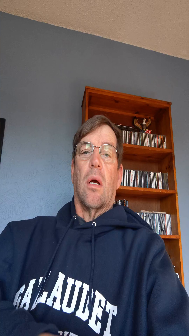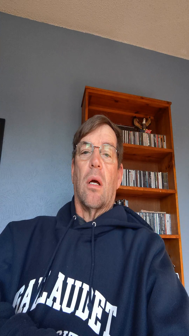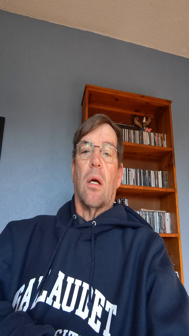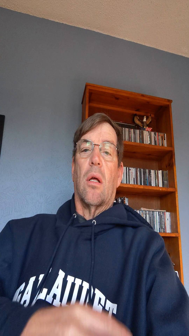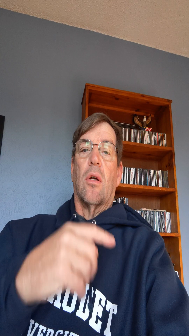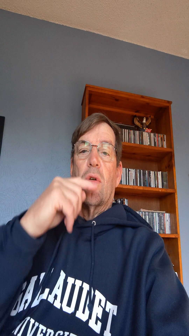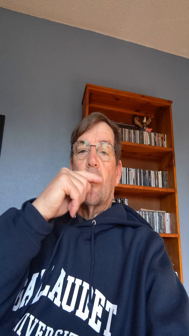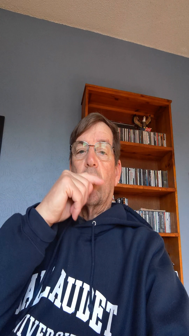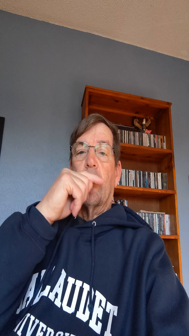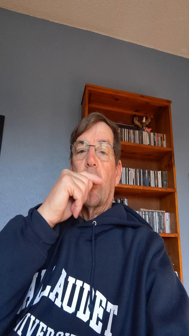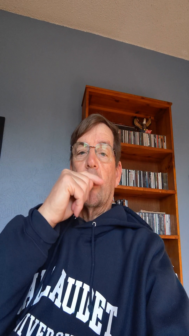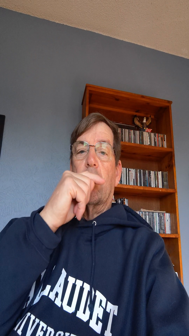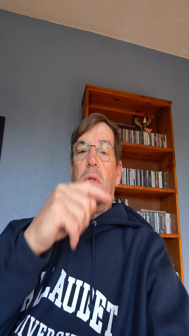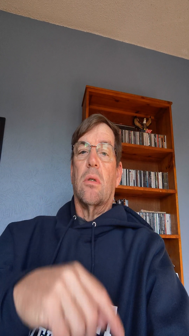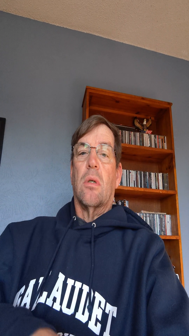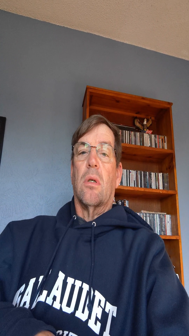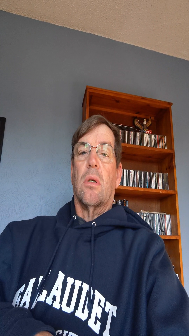toothbrush